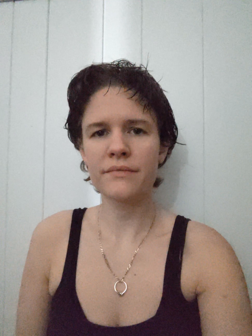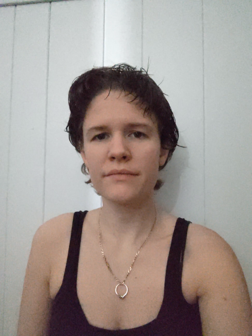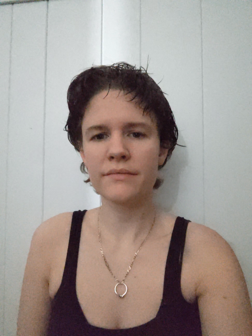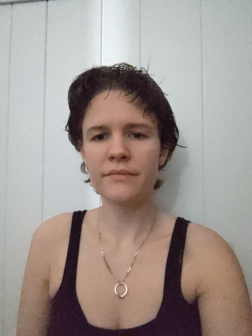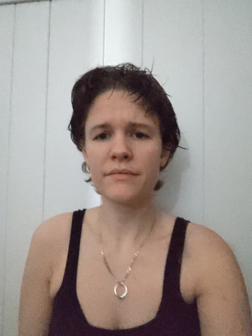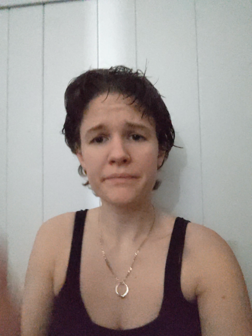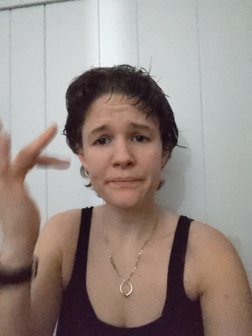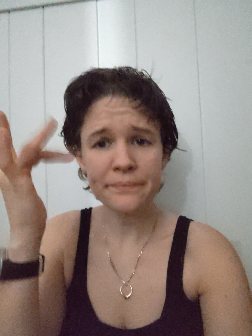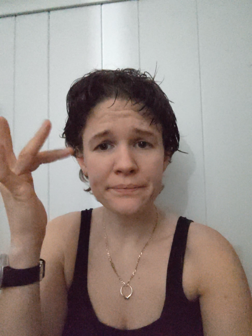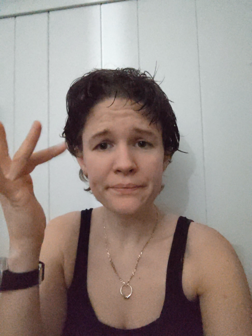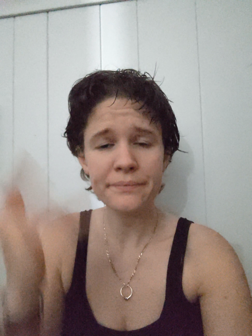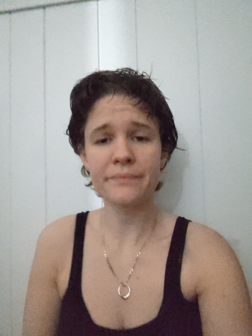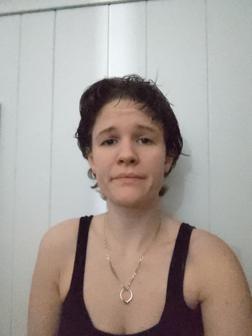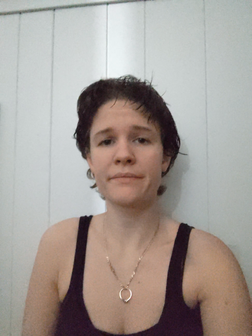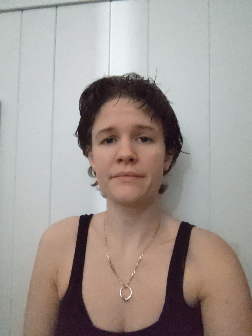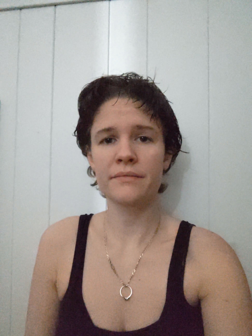why